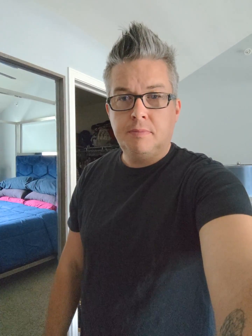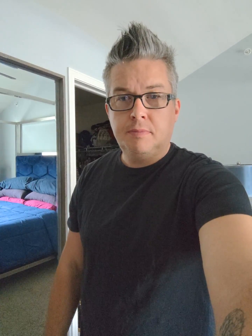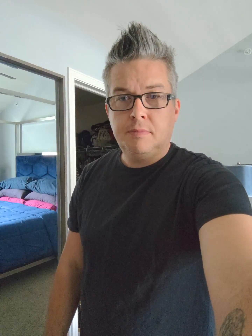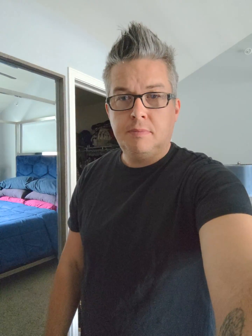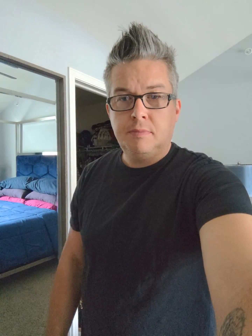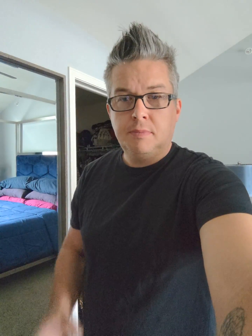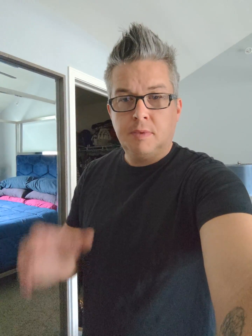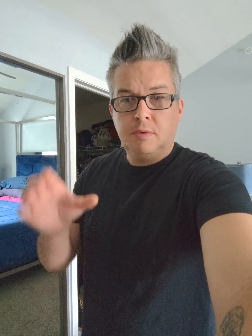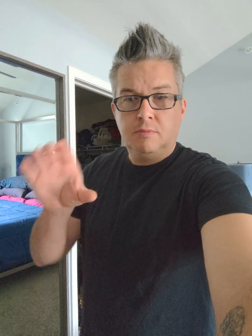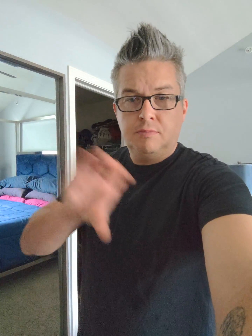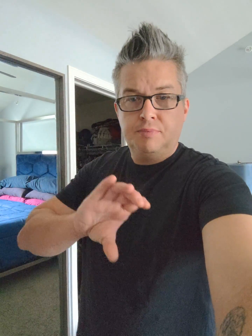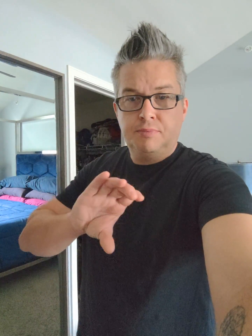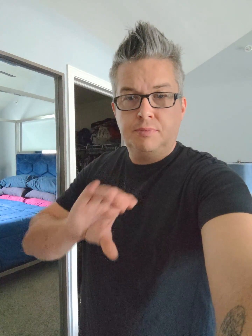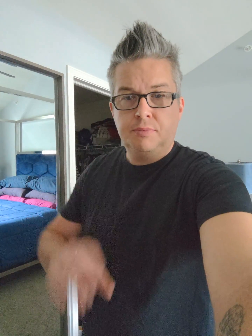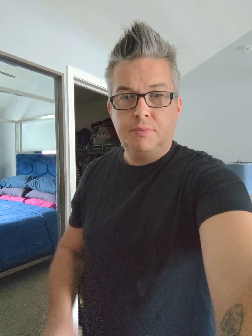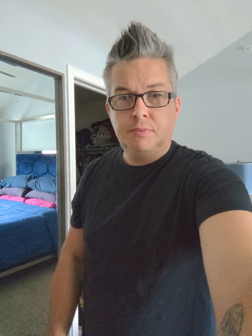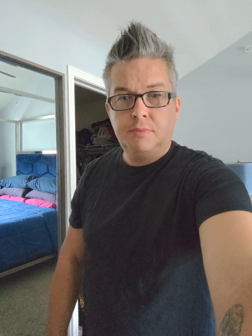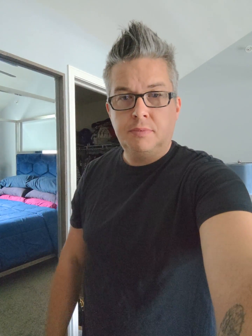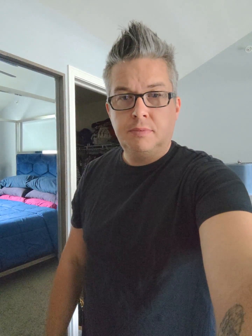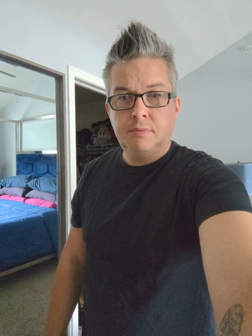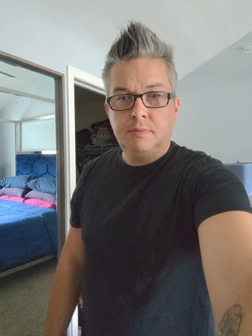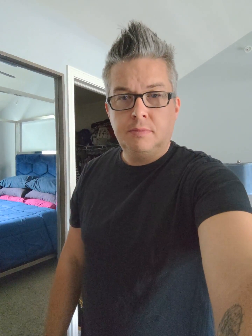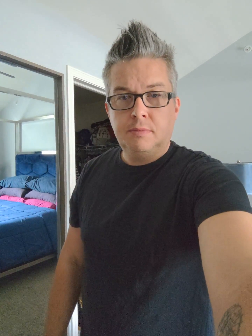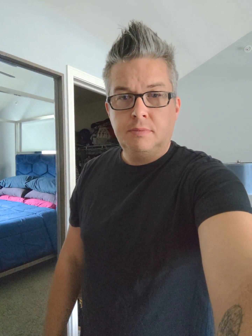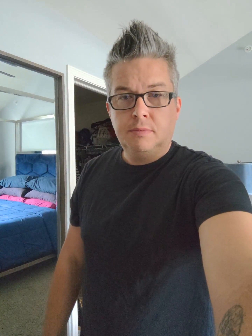dump